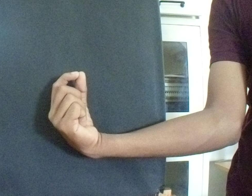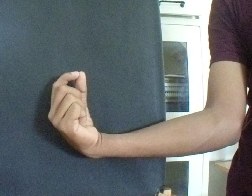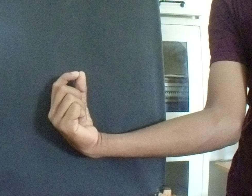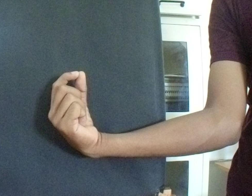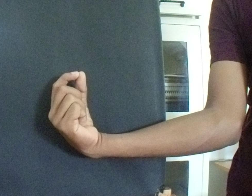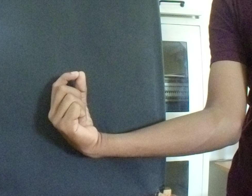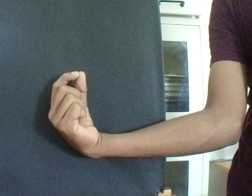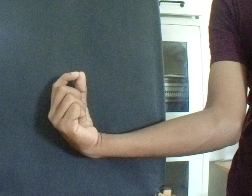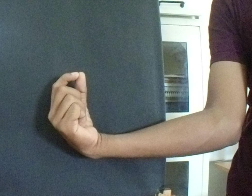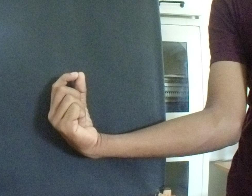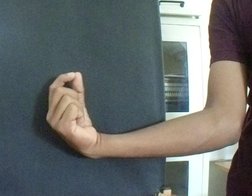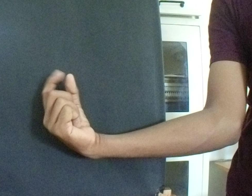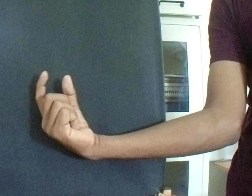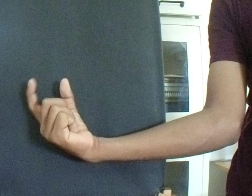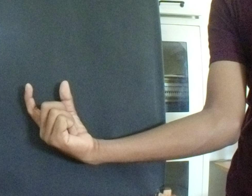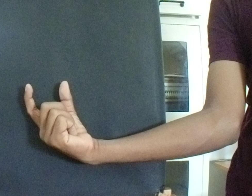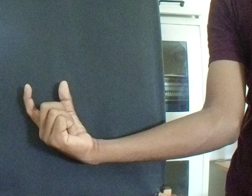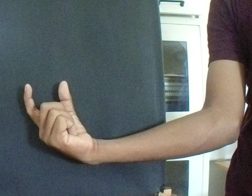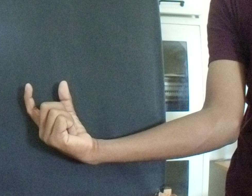thief